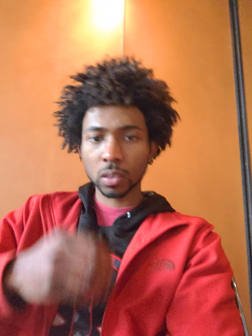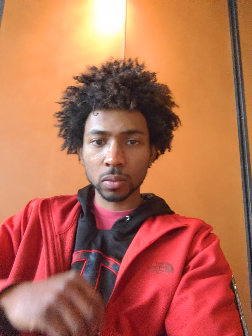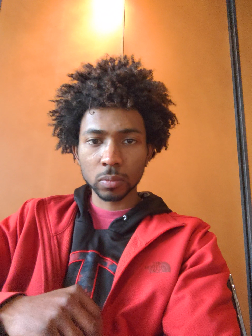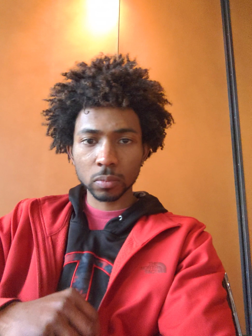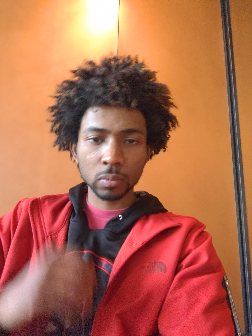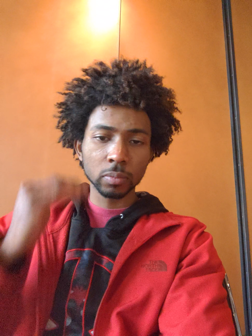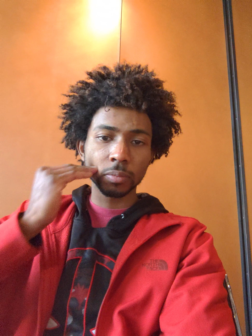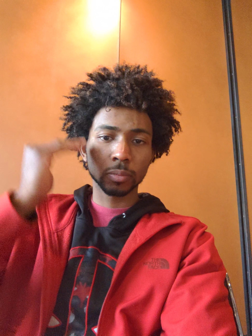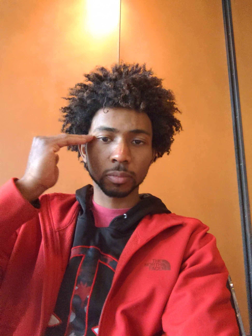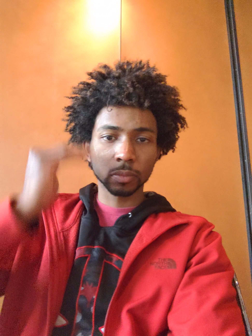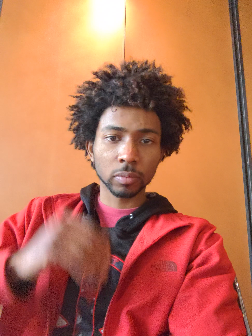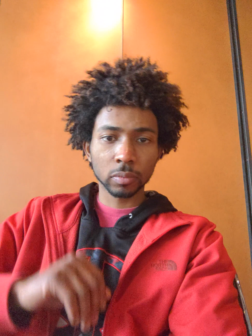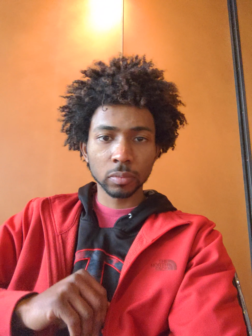head